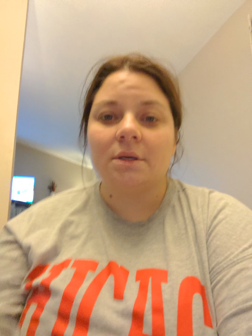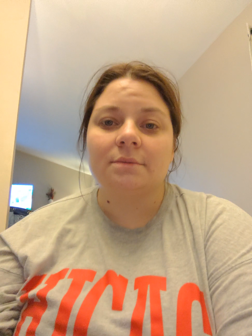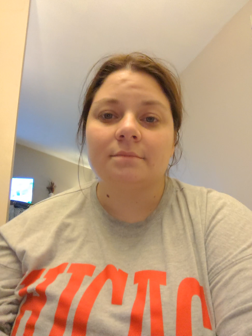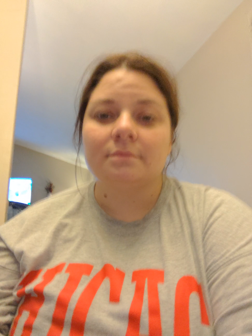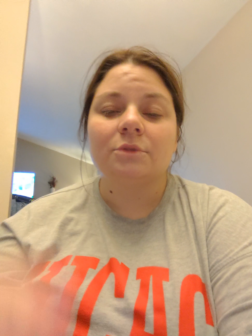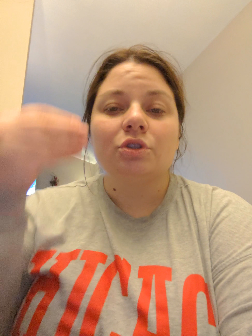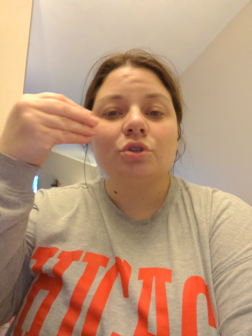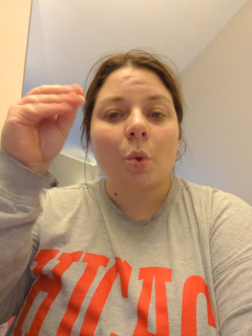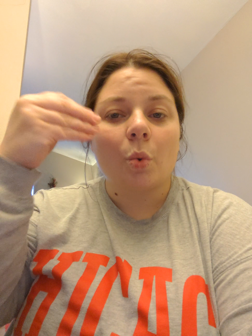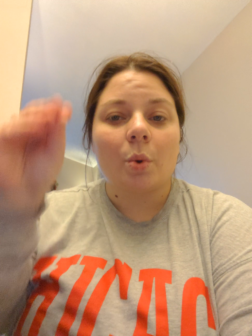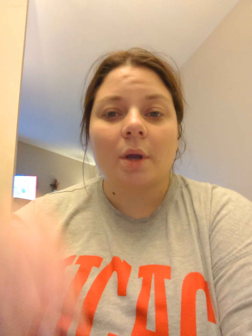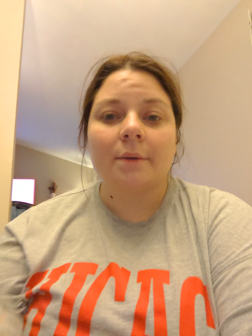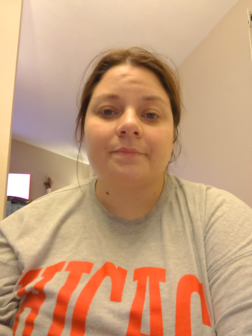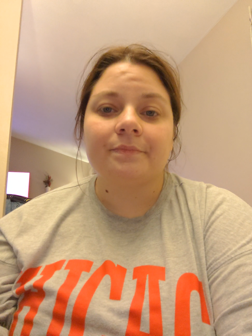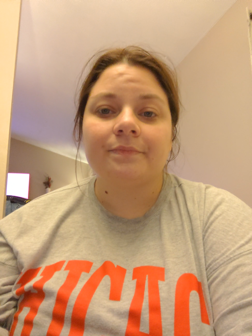store